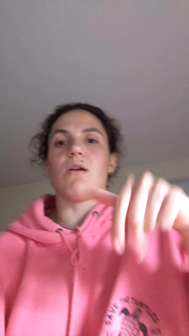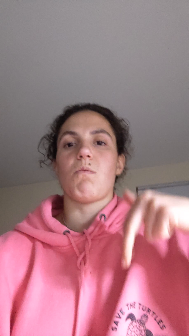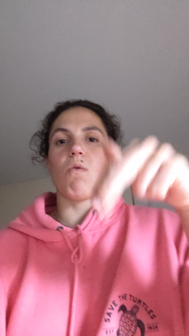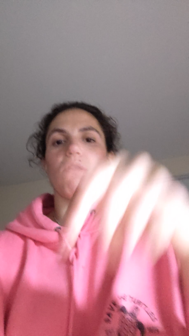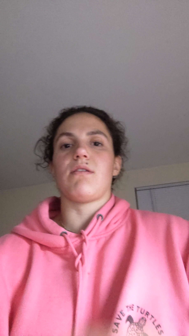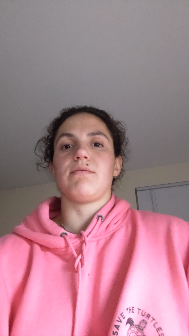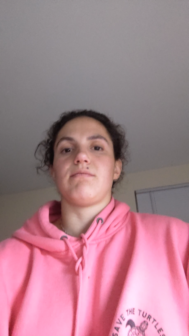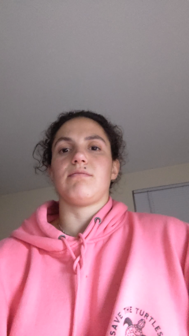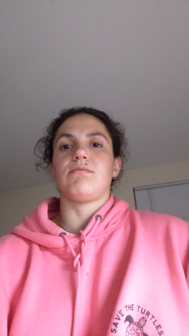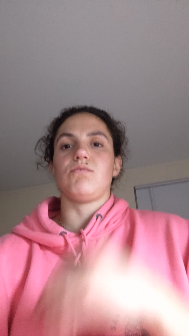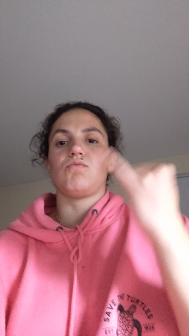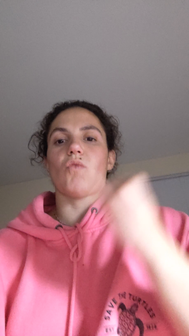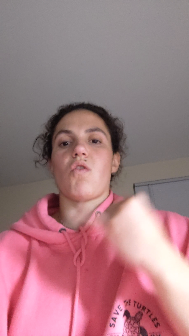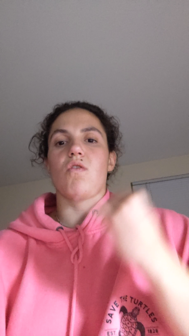draw